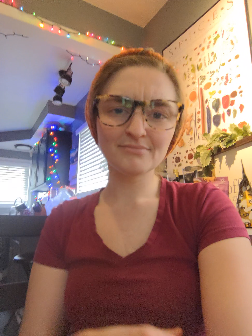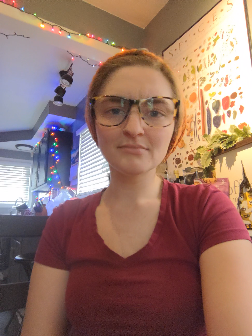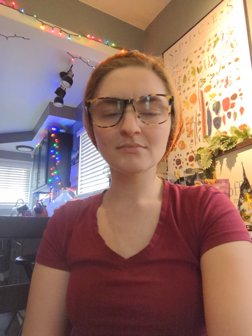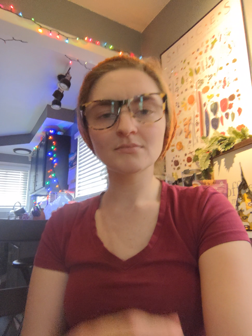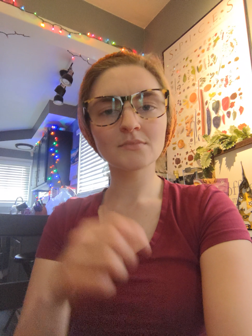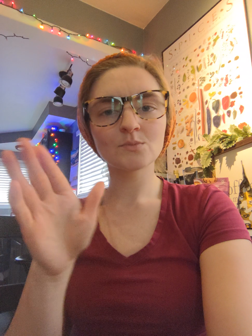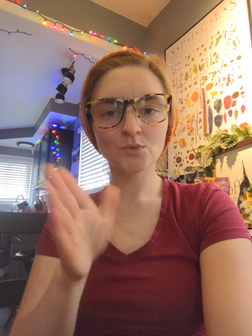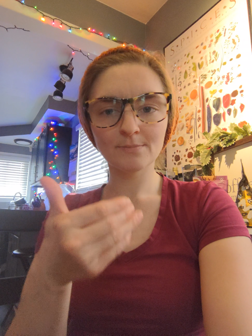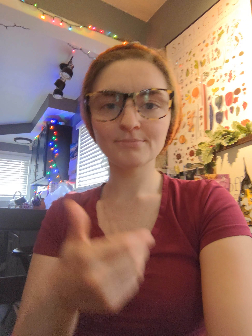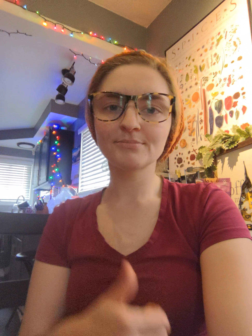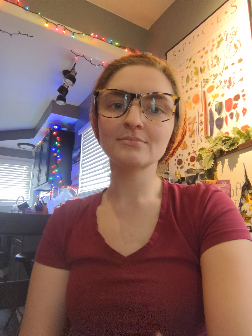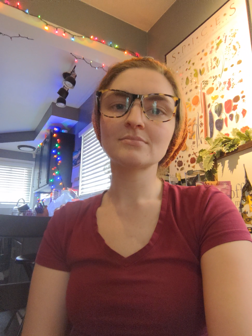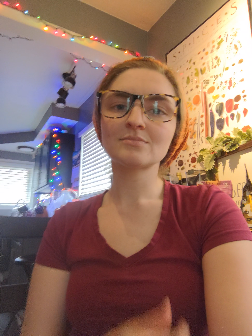room